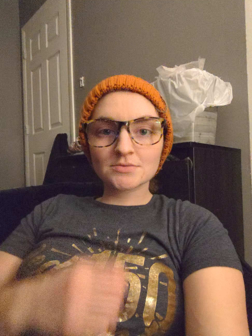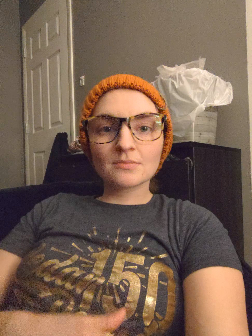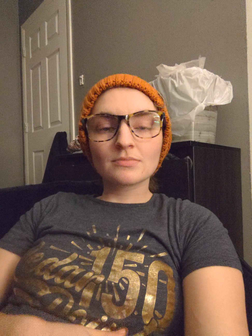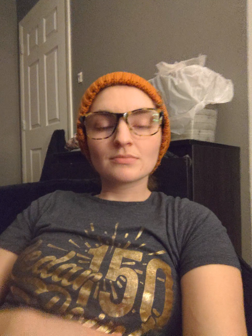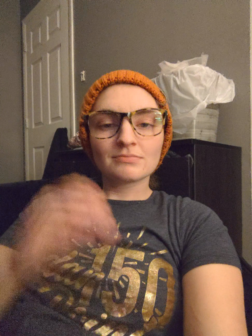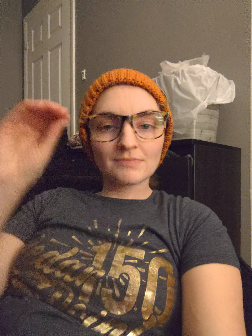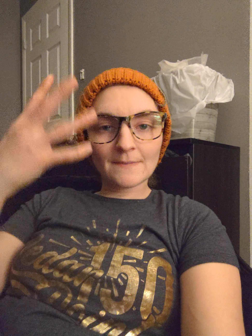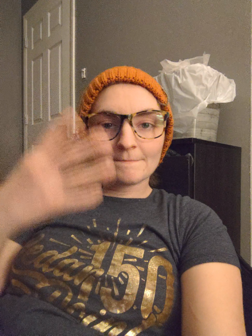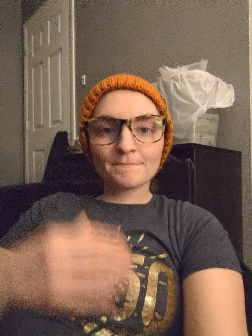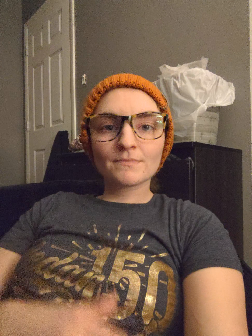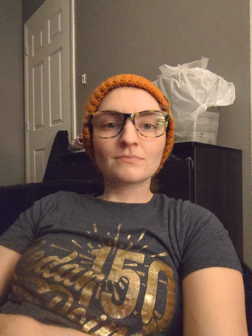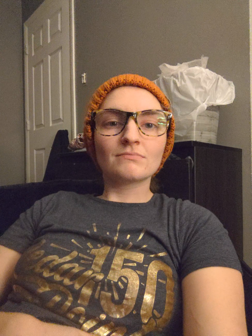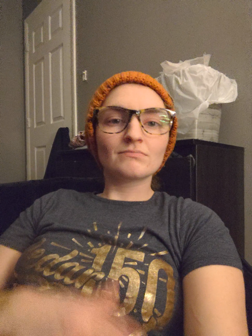sun